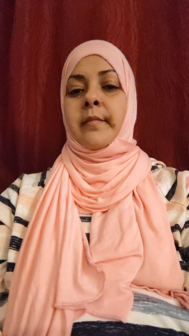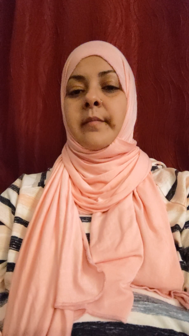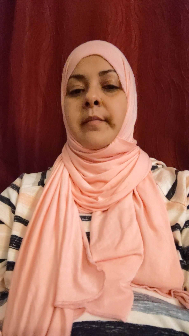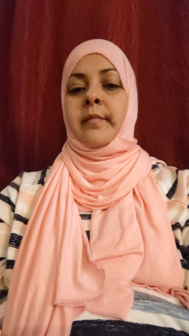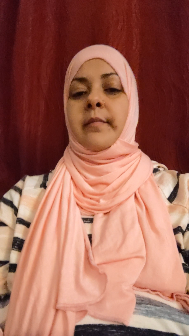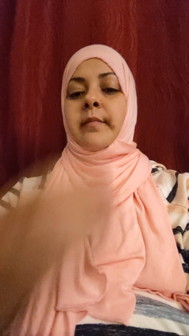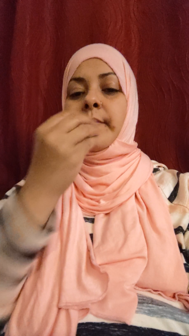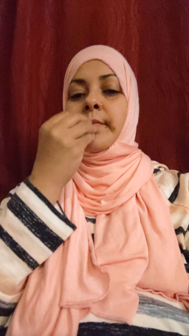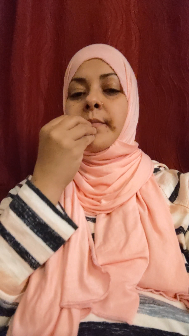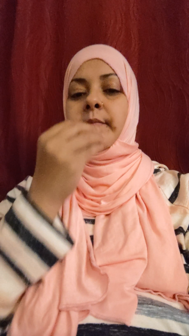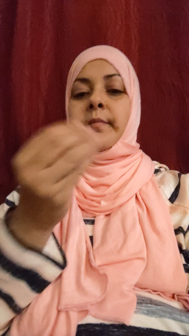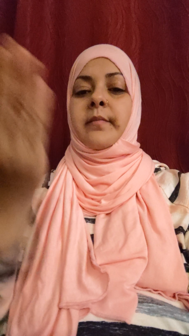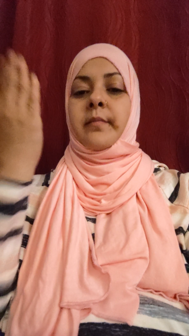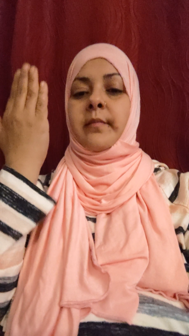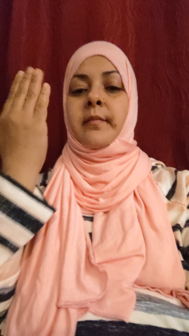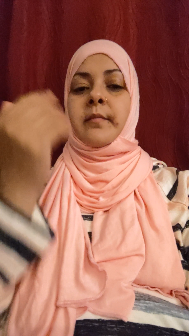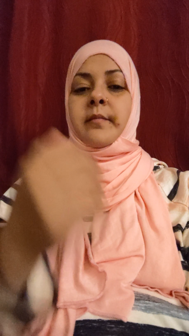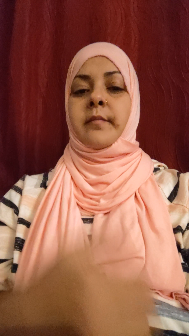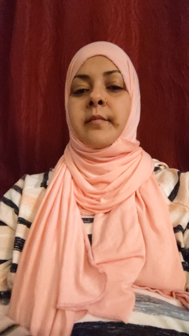breakfast